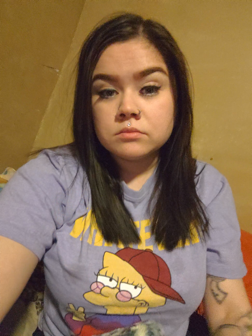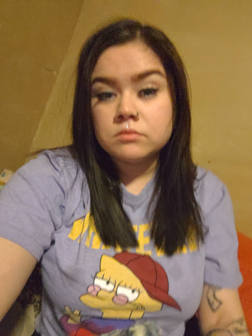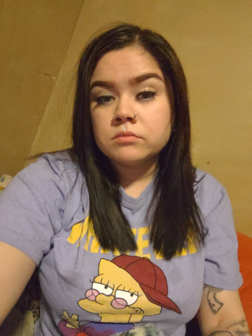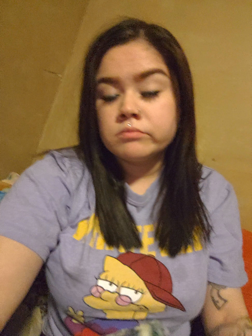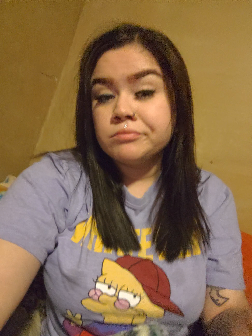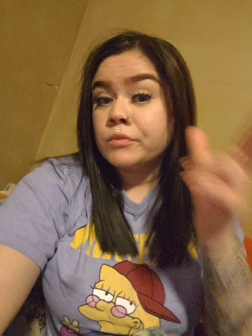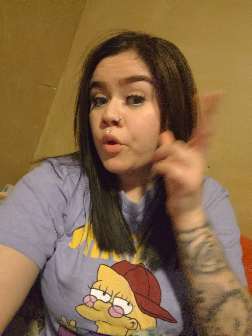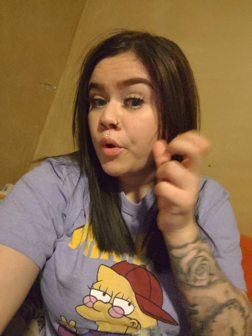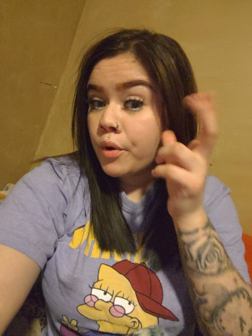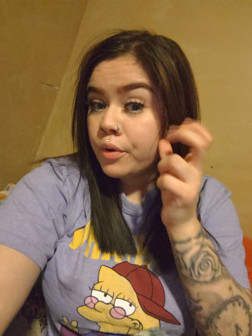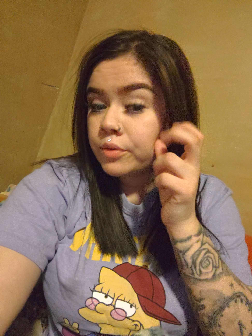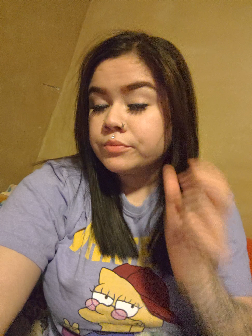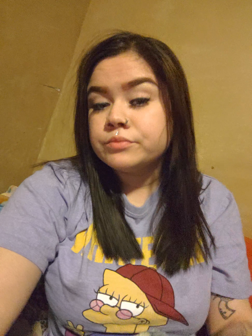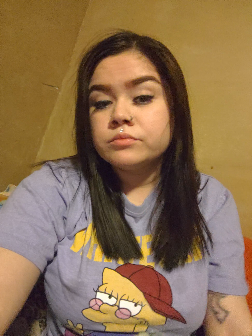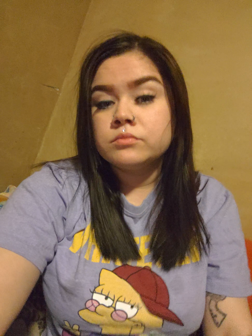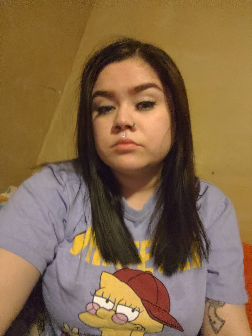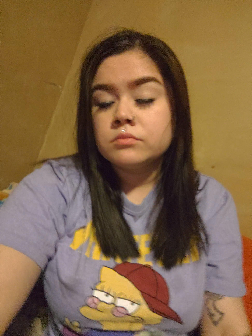hear